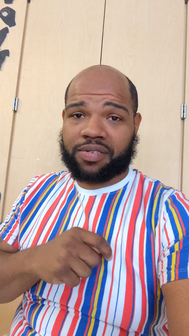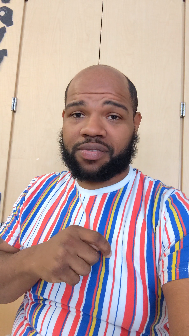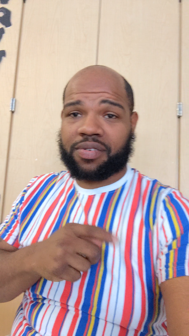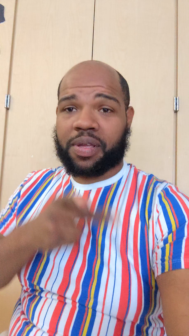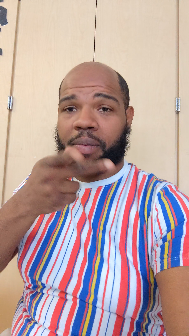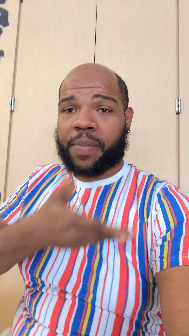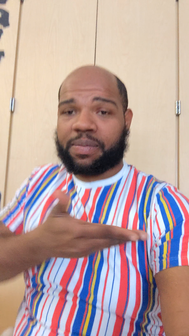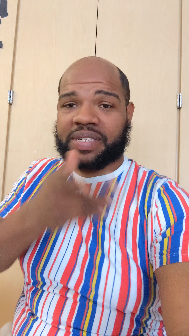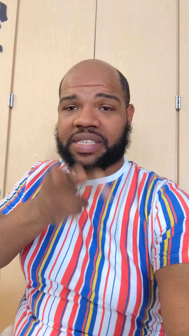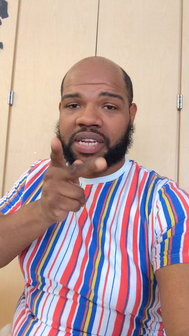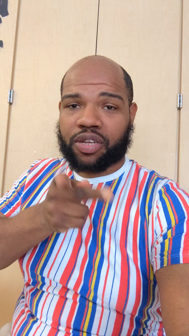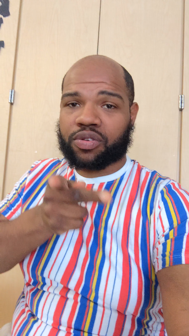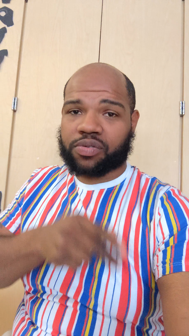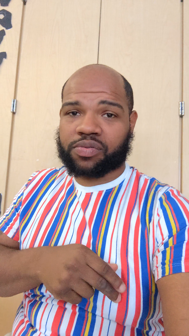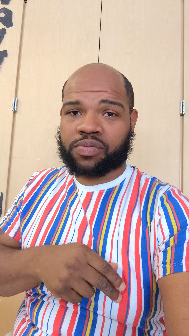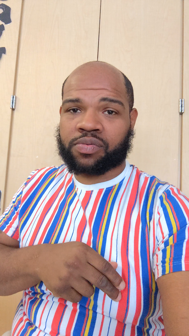babysitter